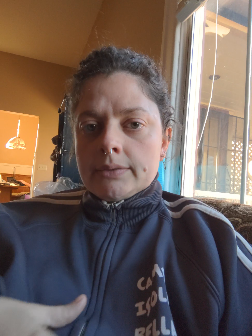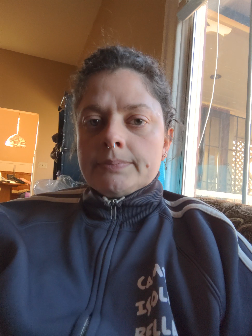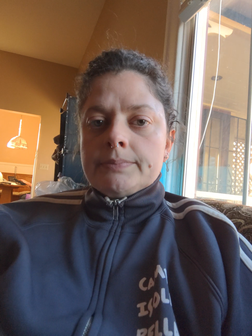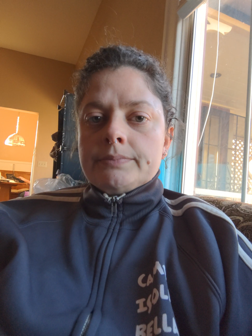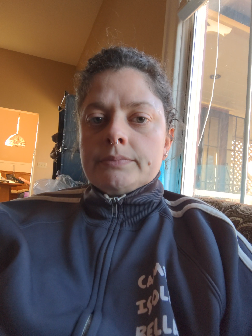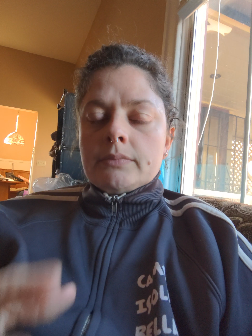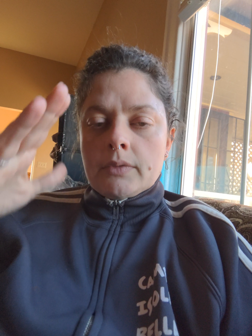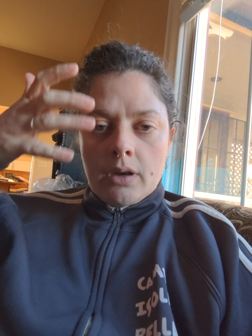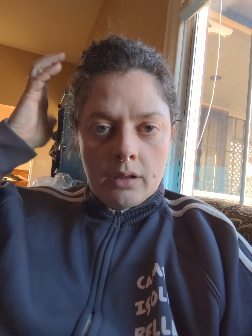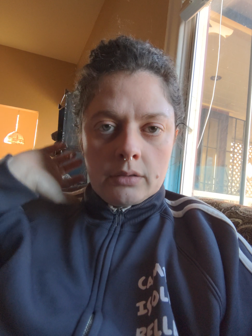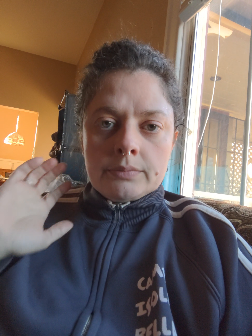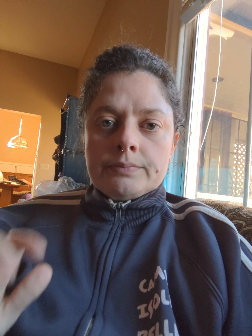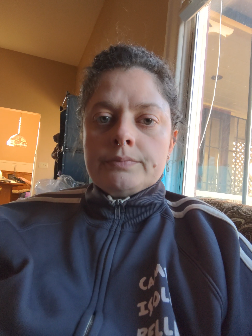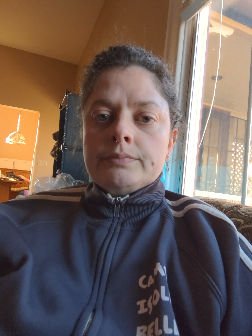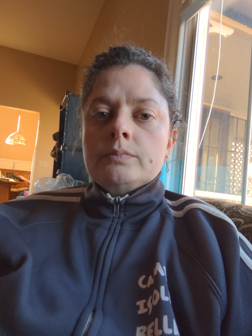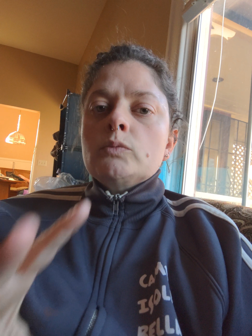lion